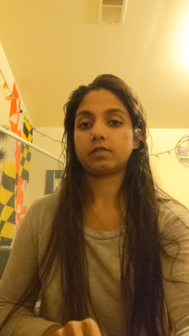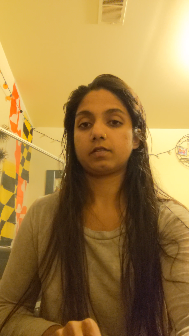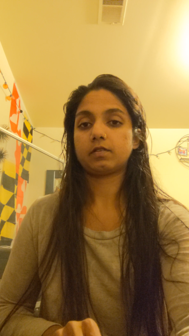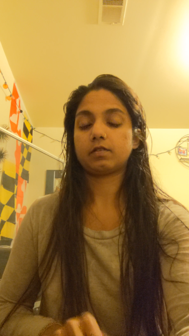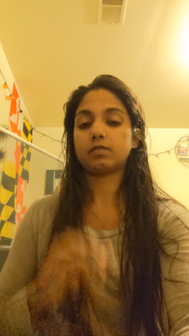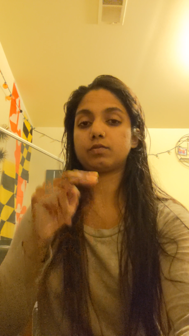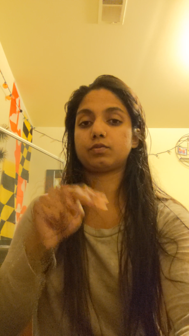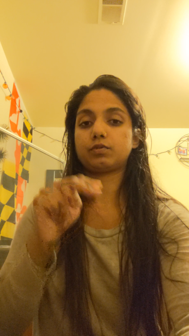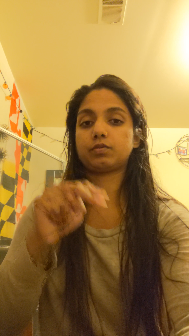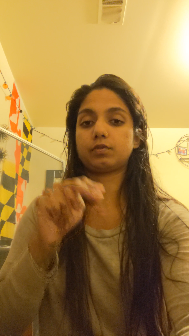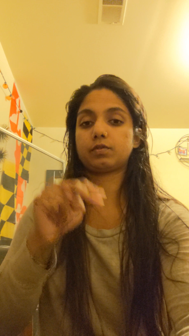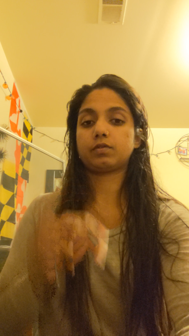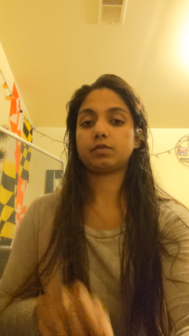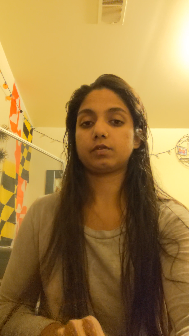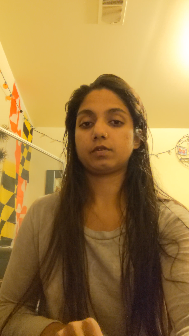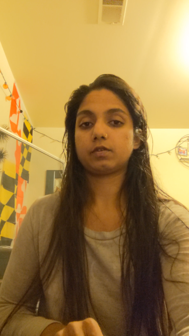nurse